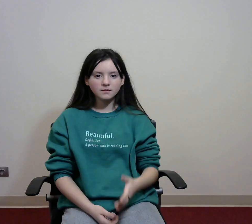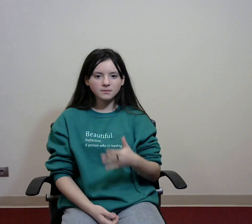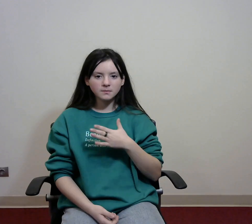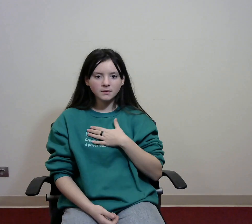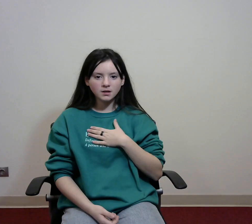mənim